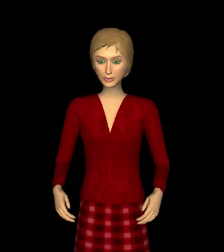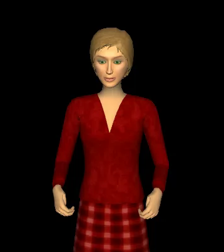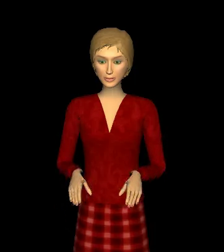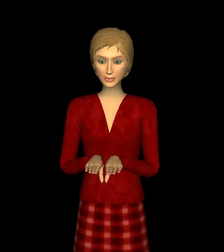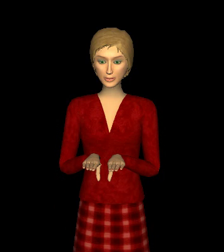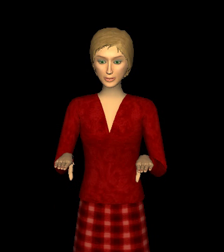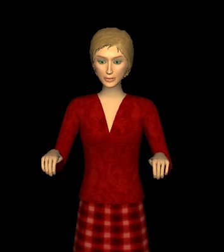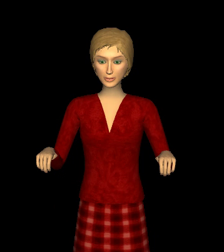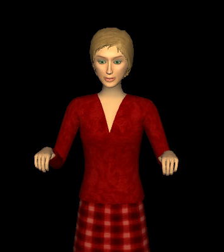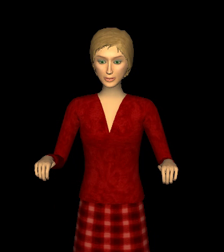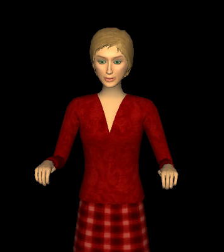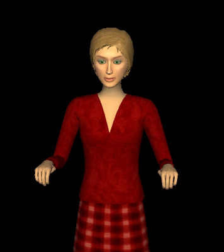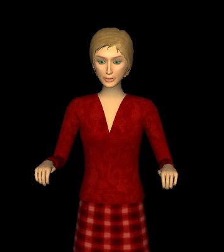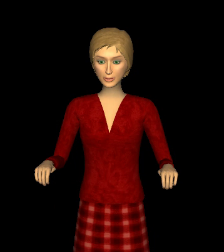أريكة